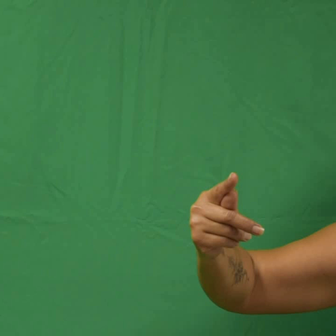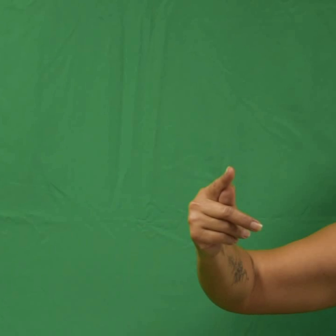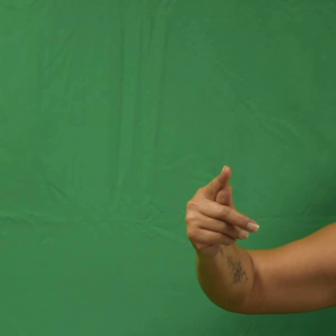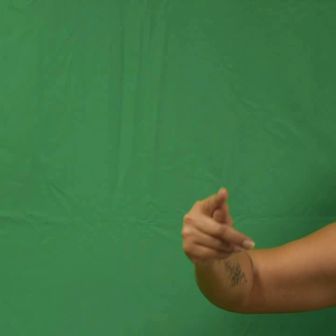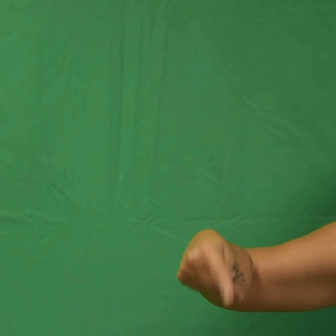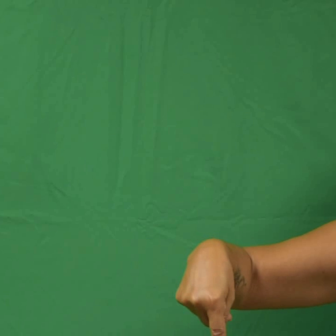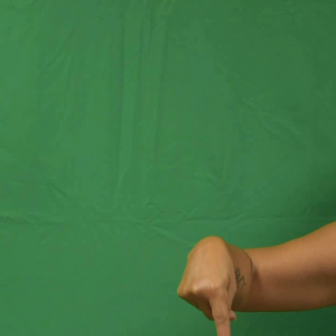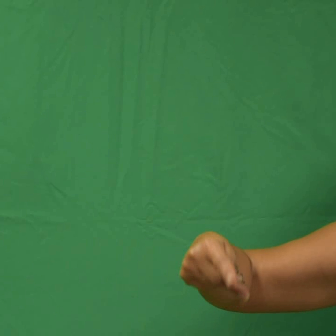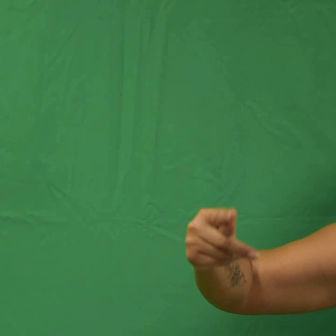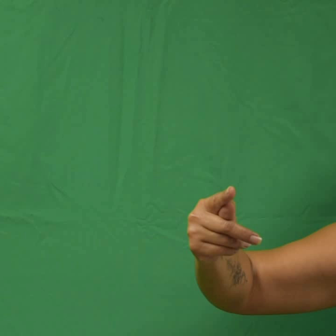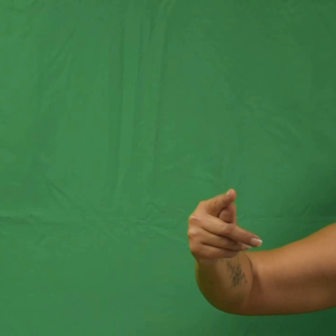K